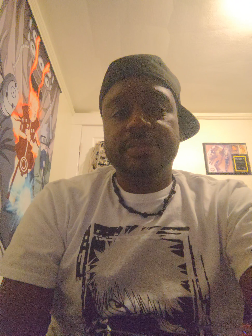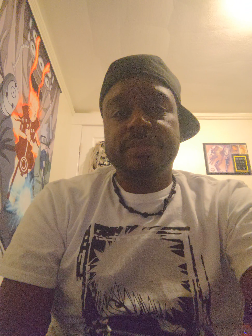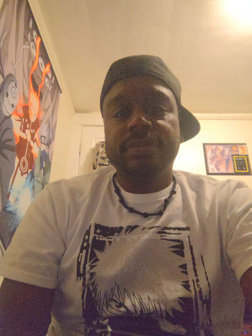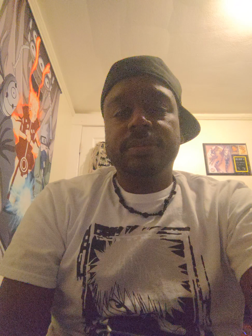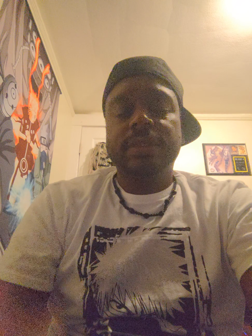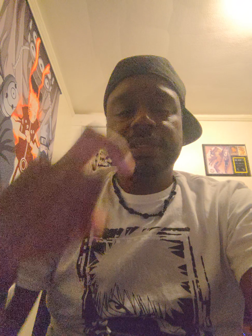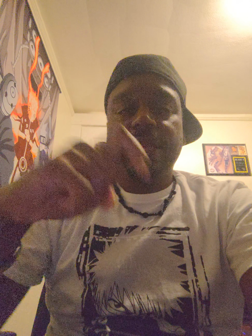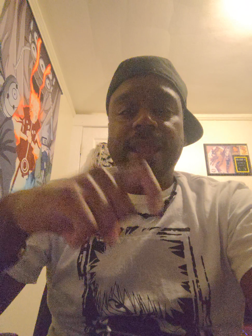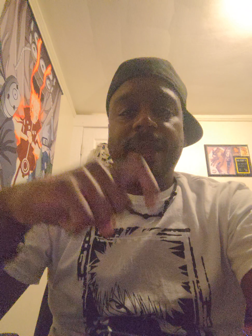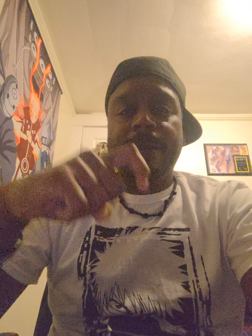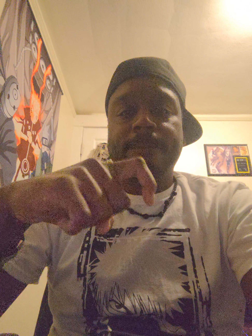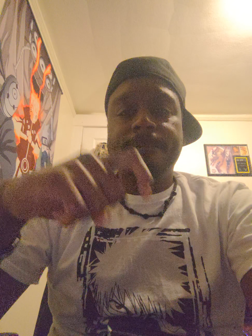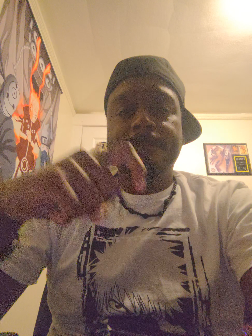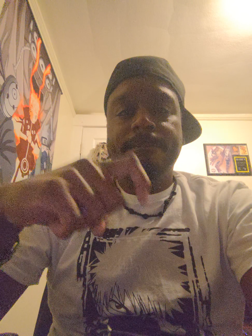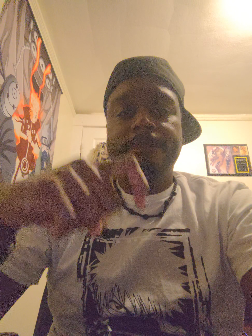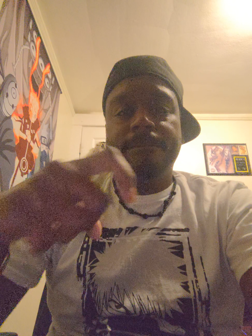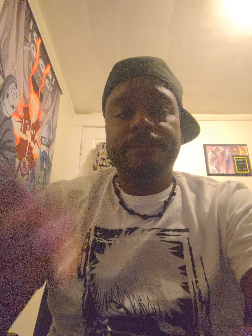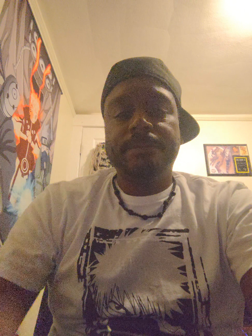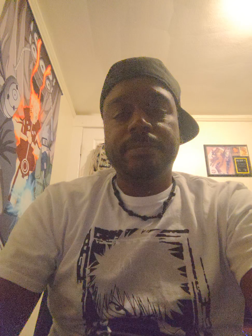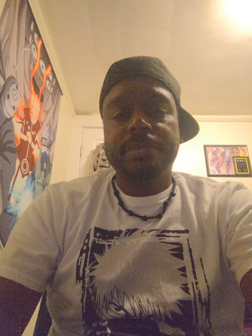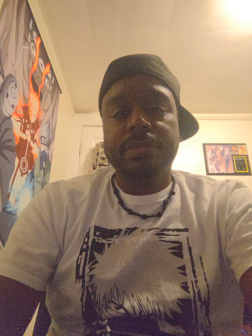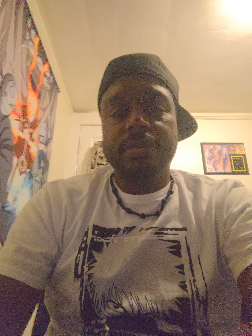time